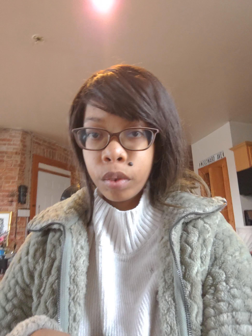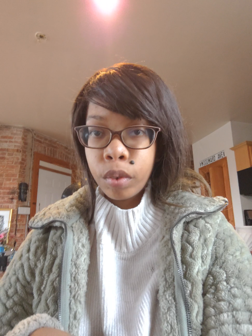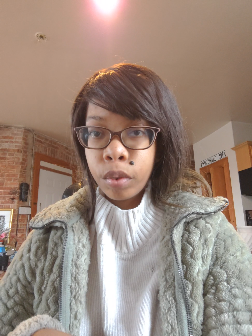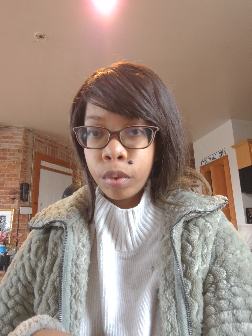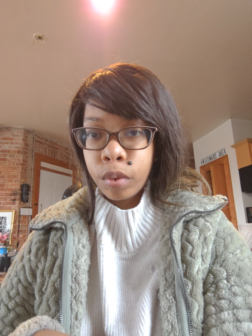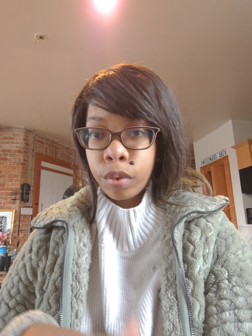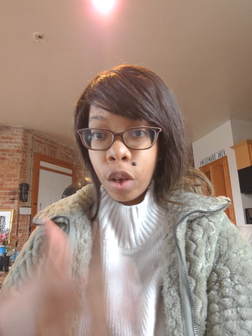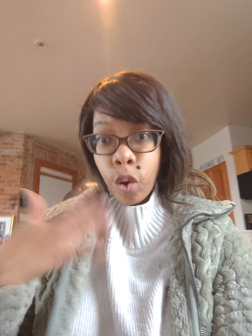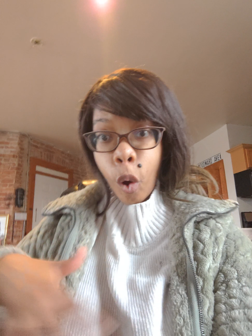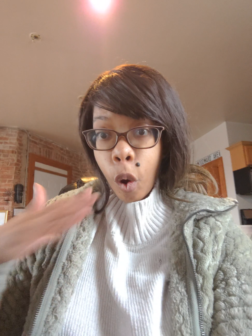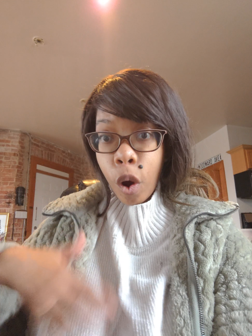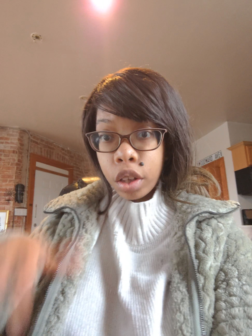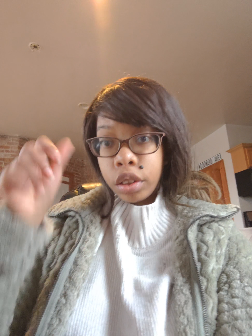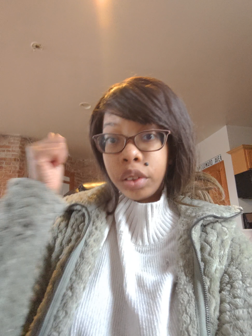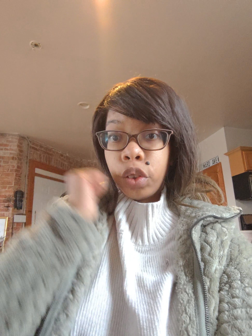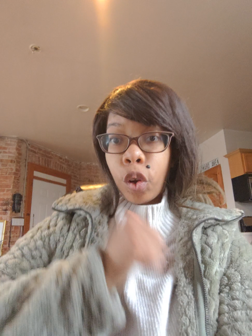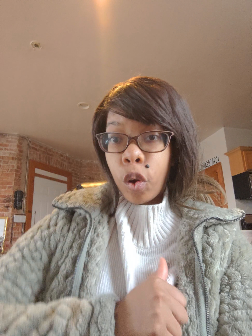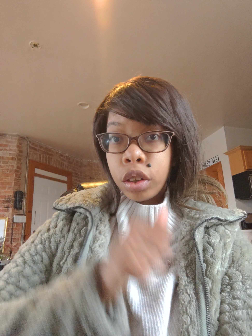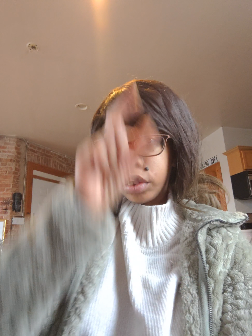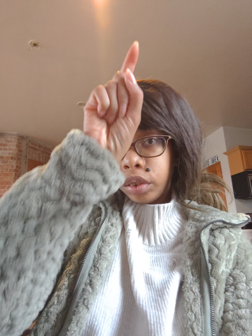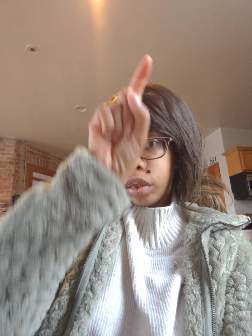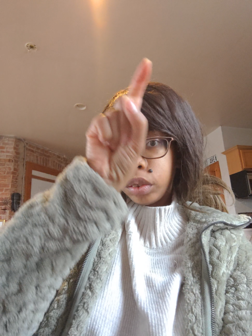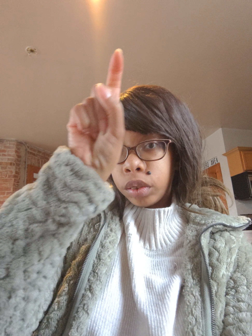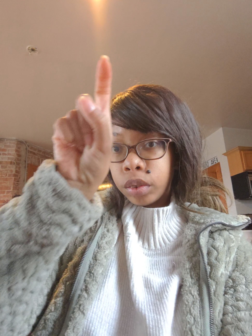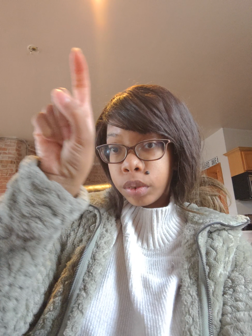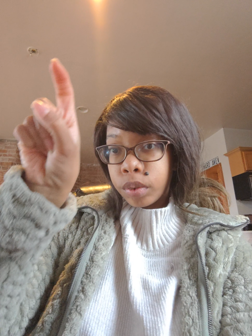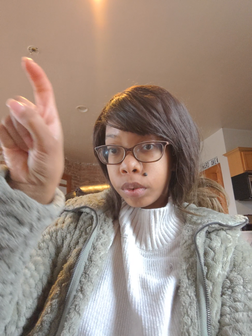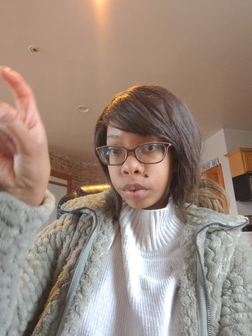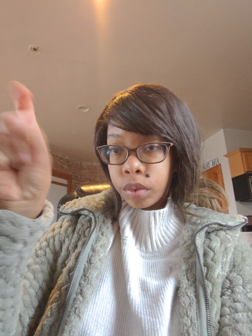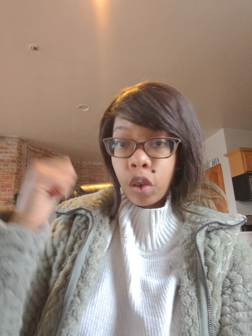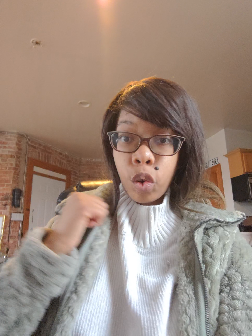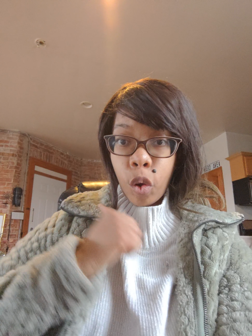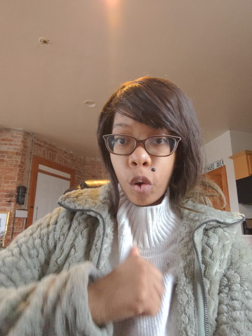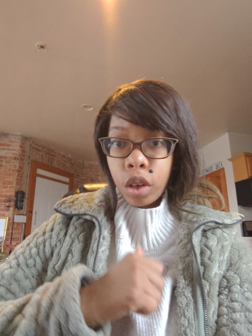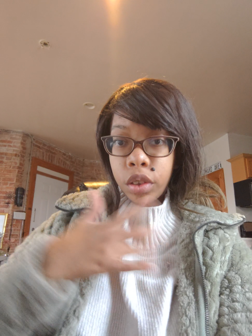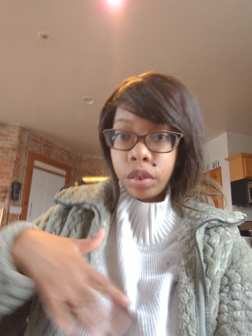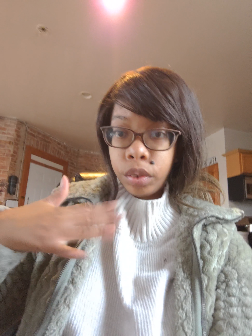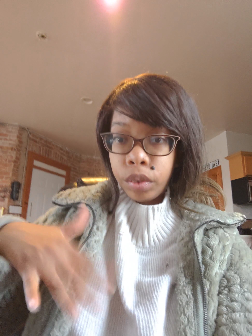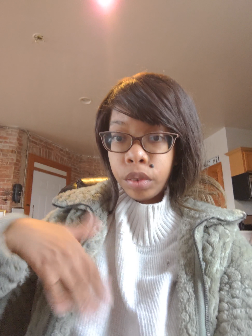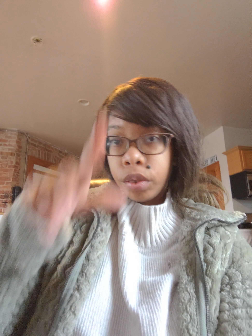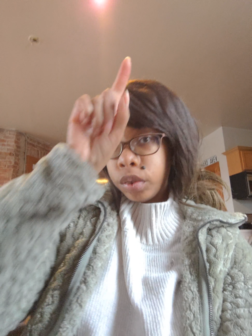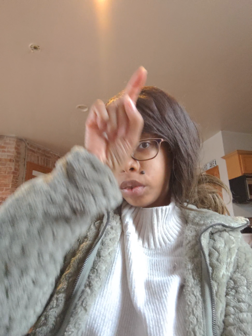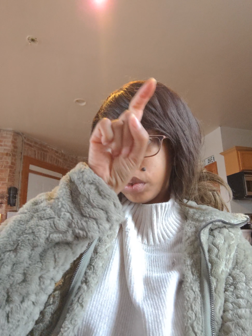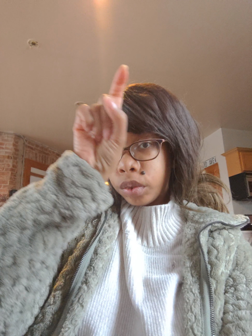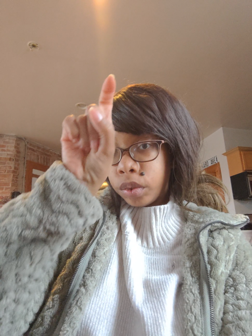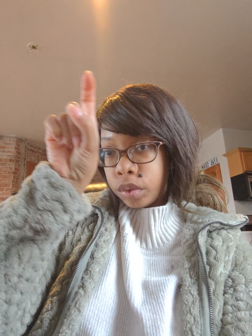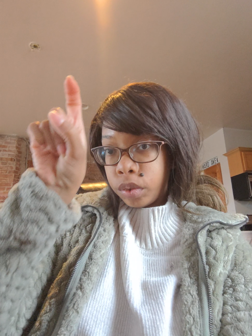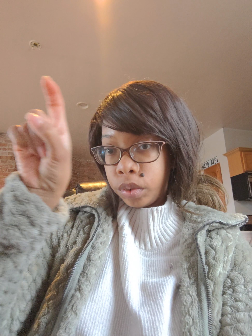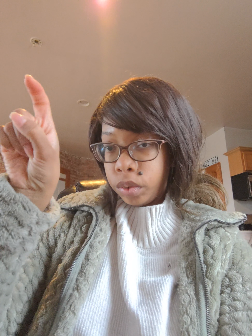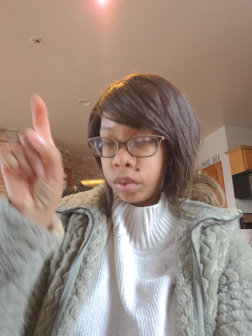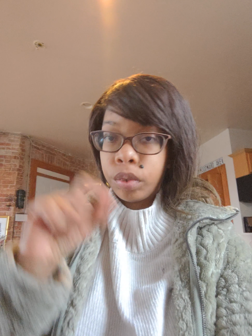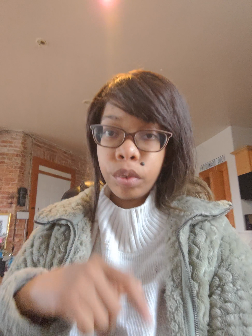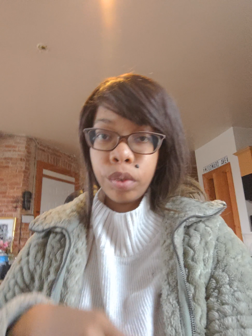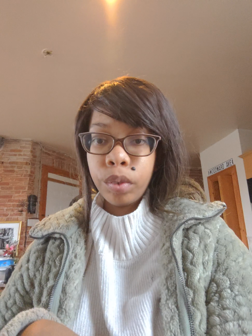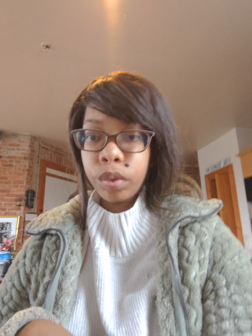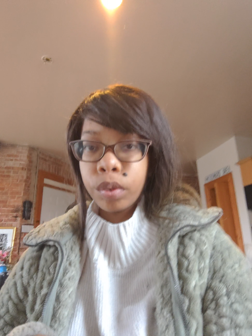closet